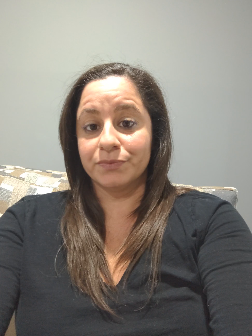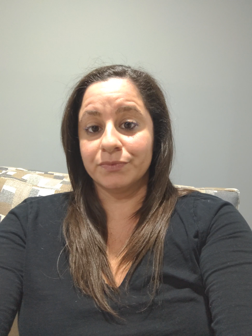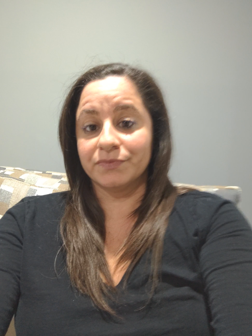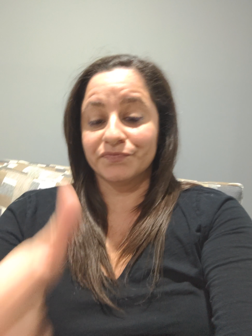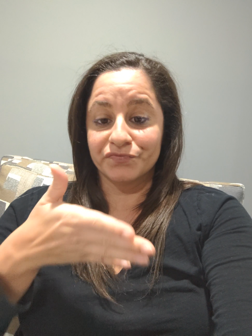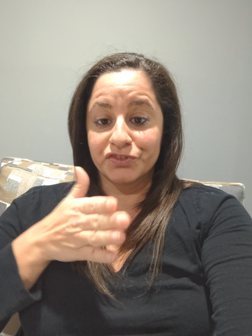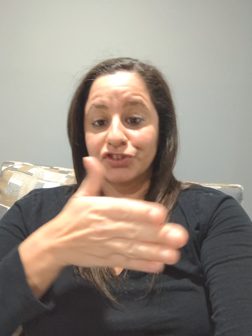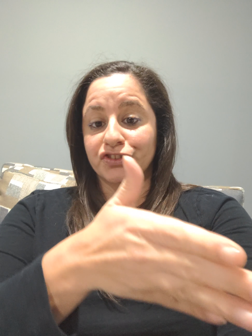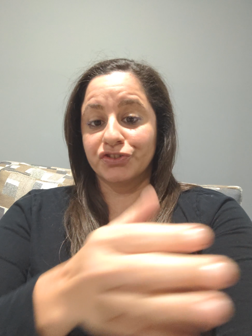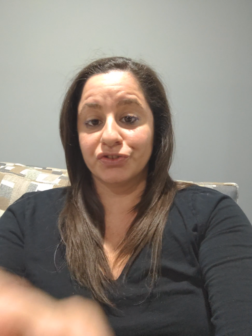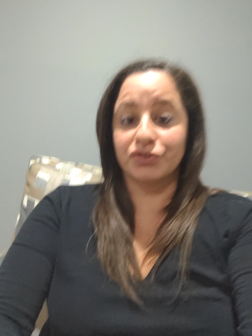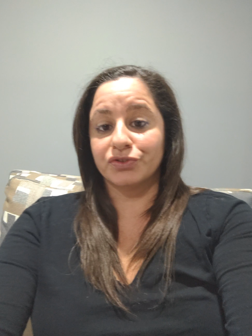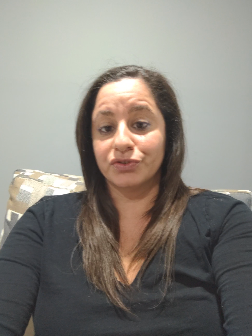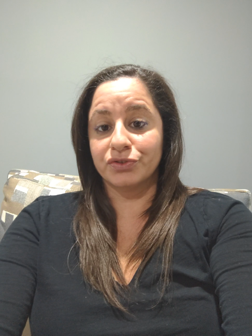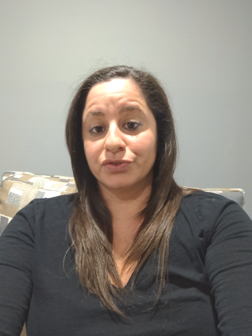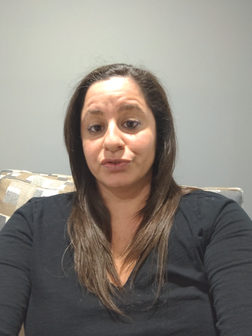fish